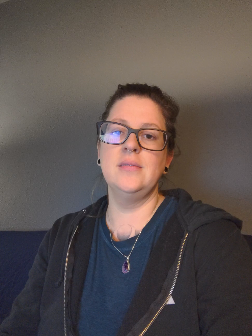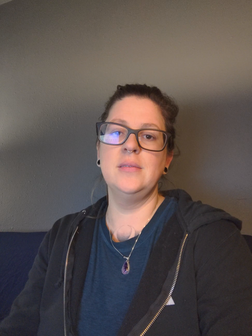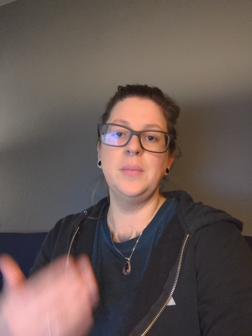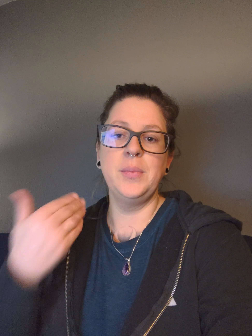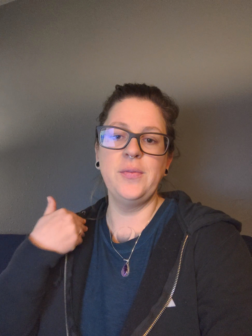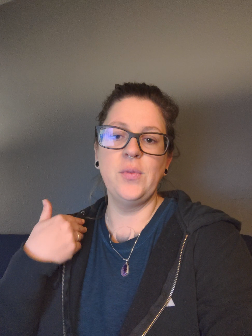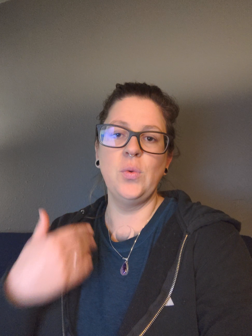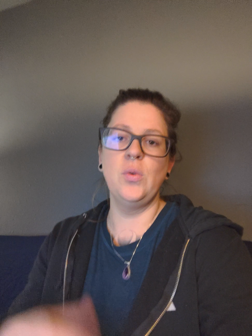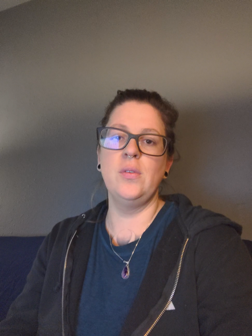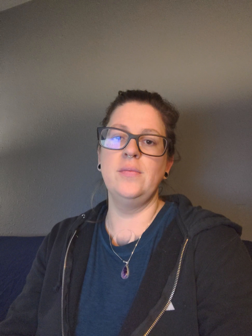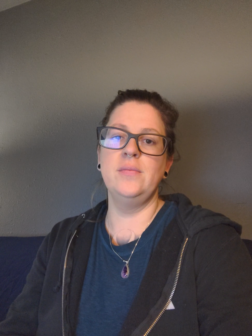before